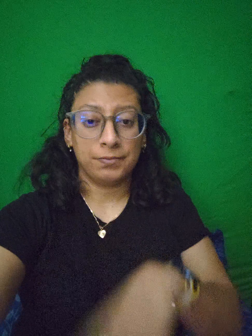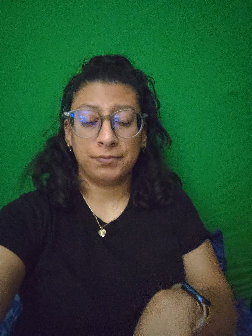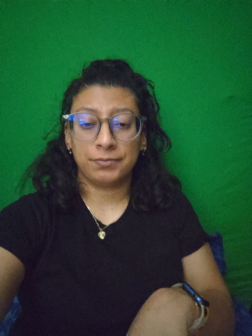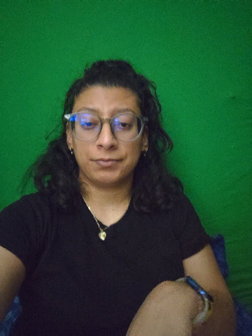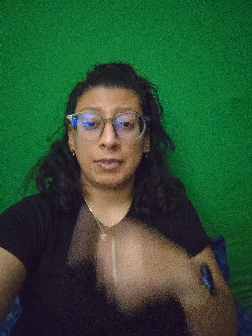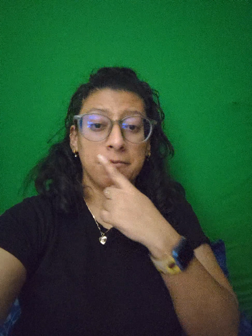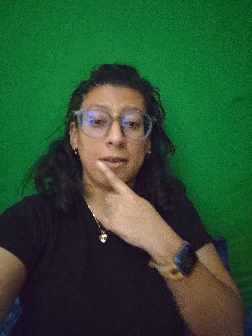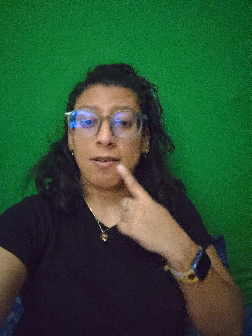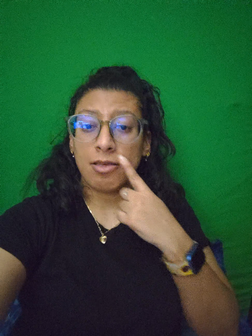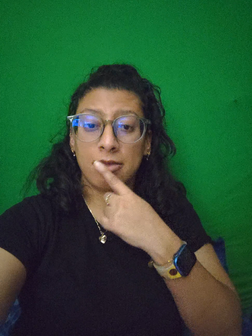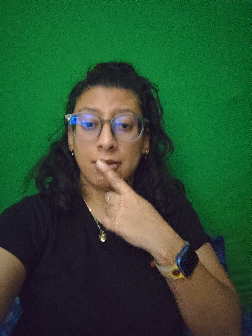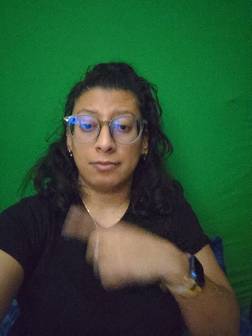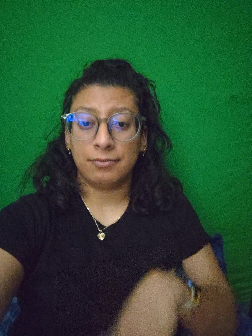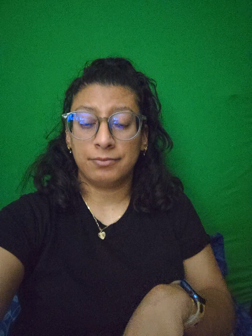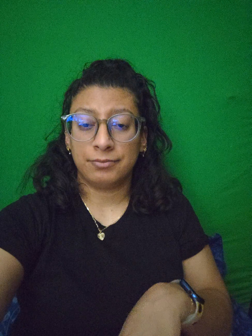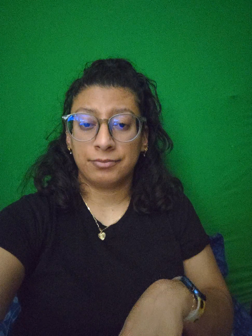mouth